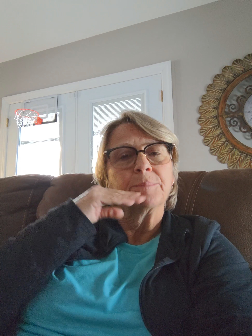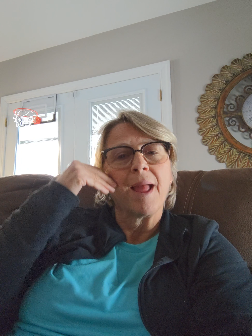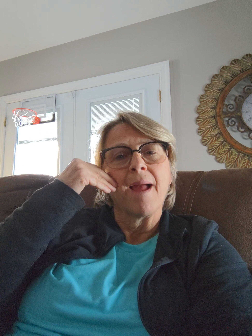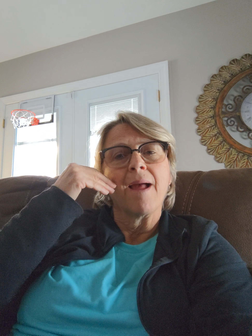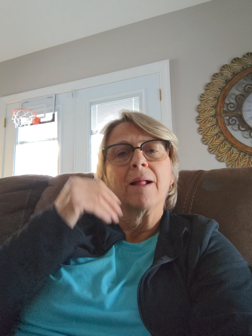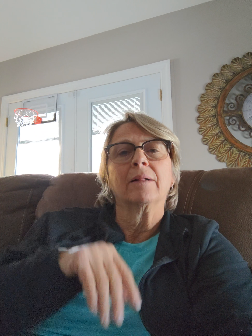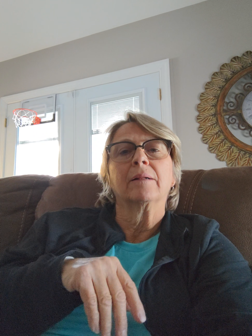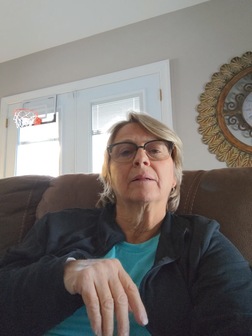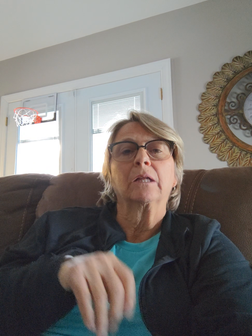smile